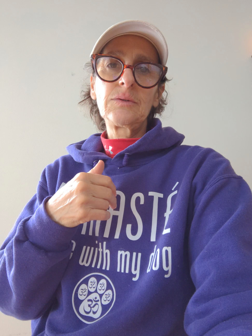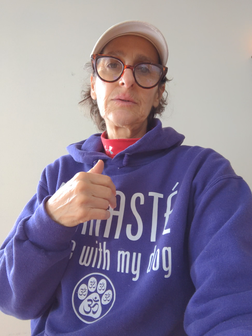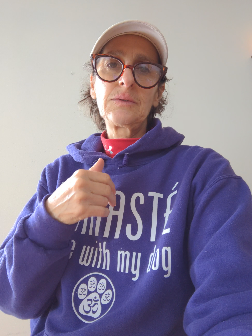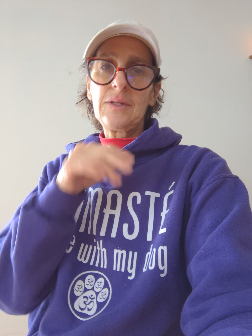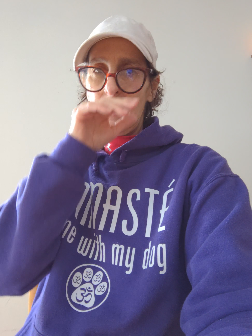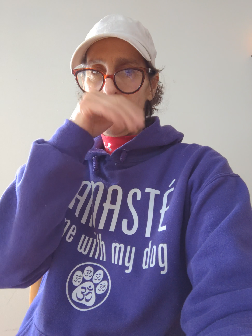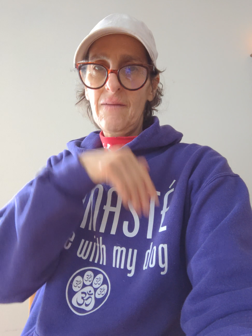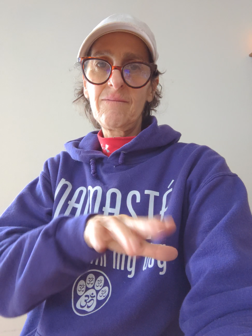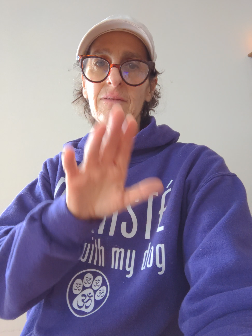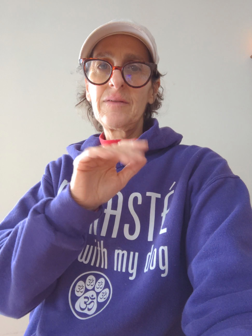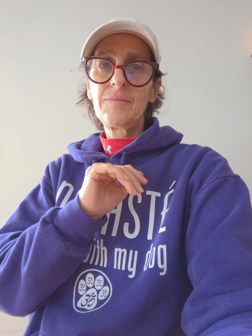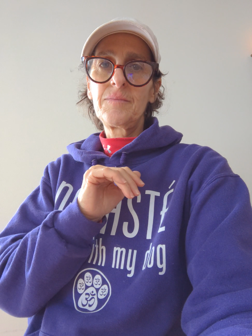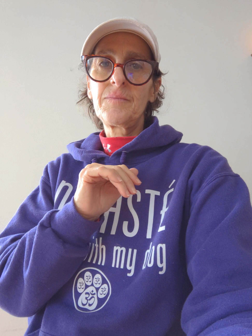elephant